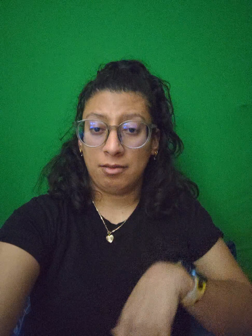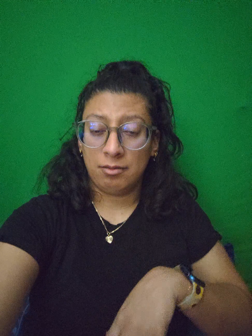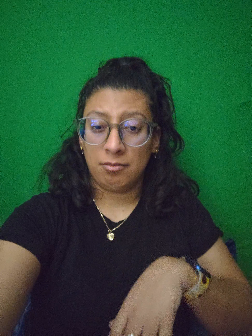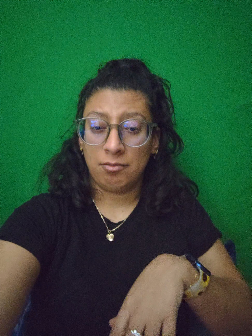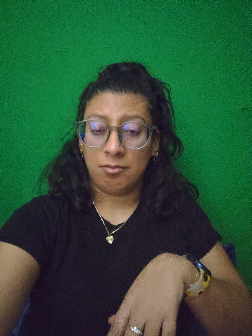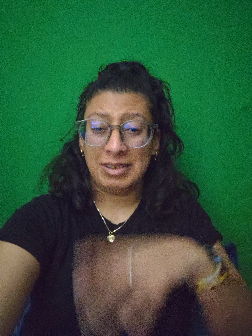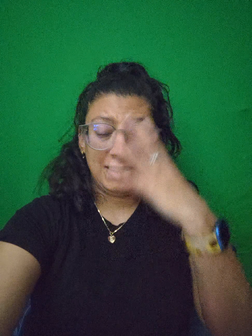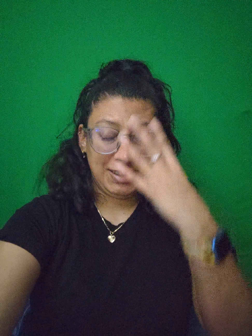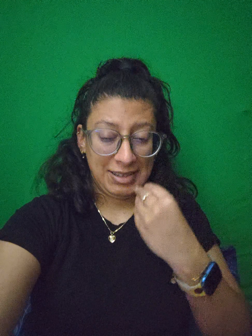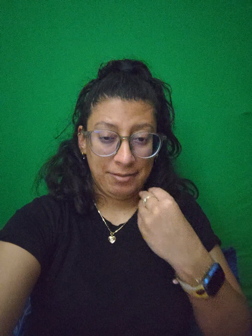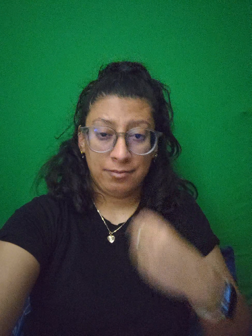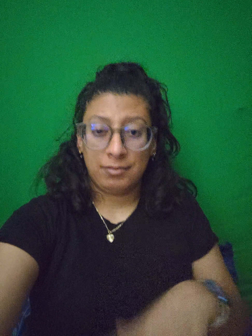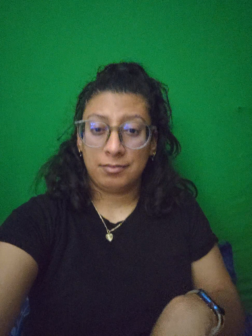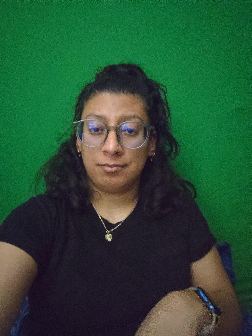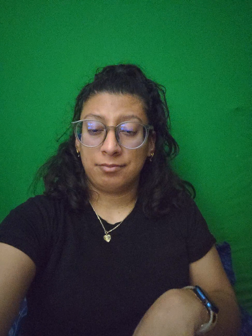sleep